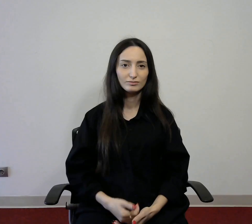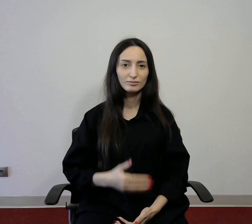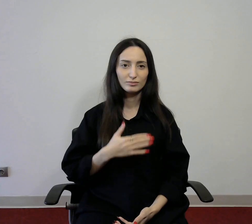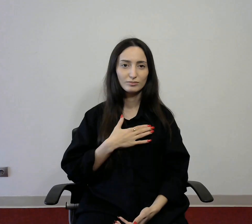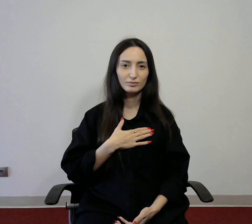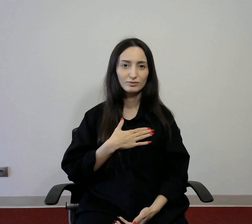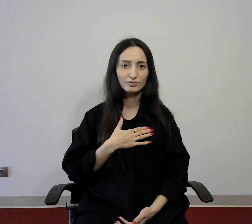mən